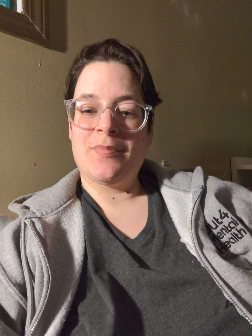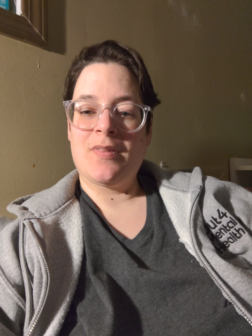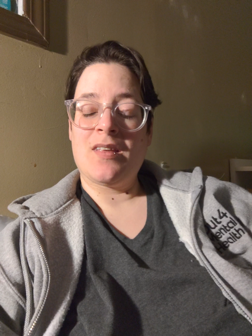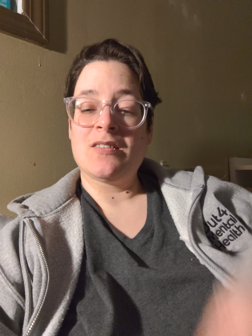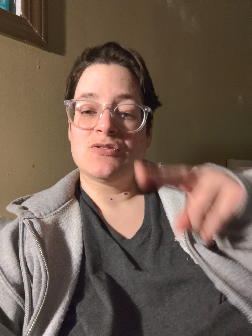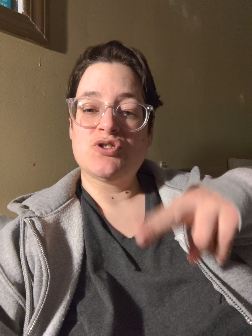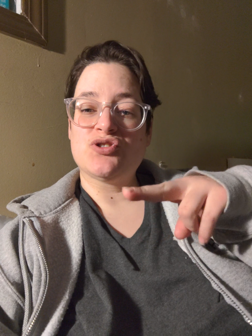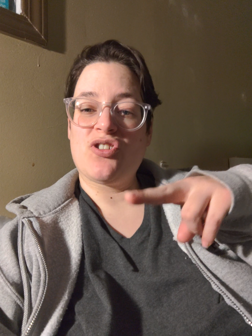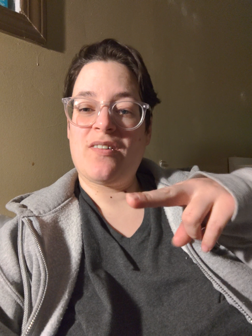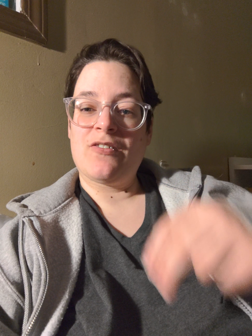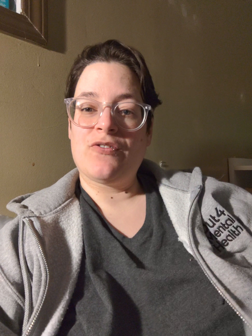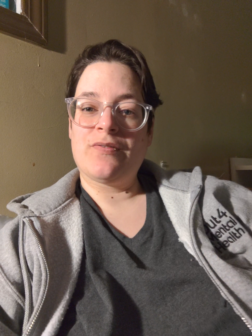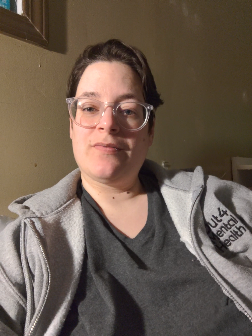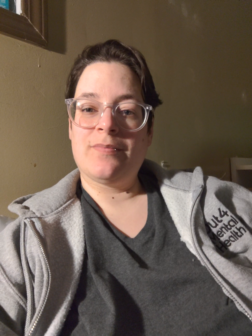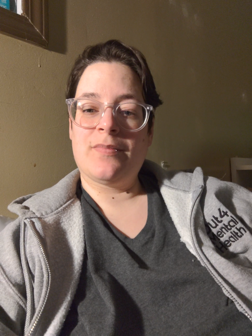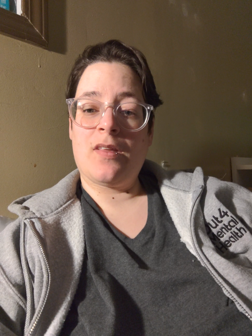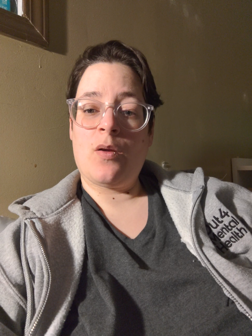chair